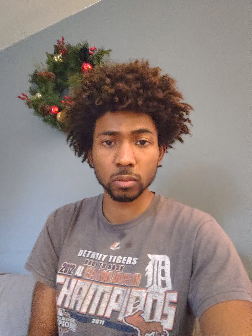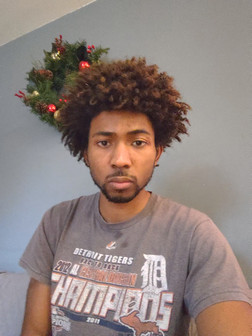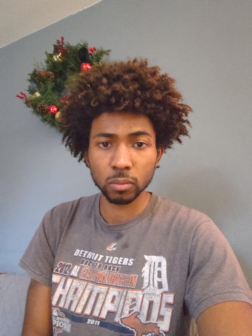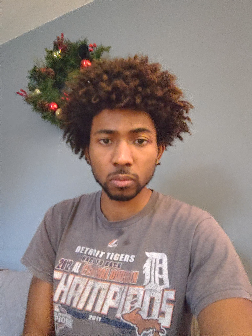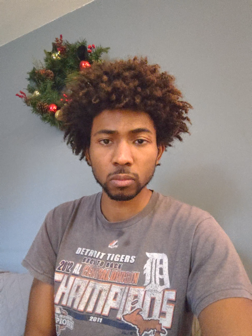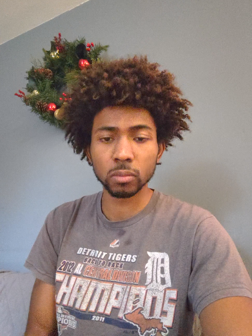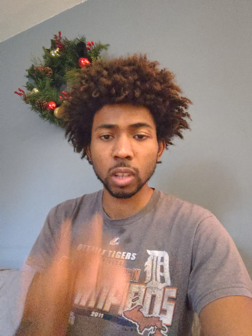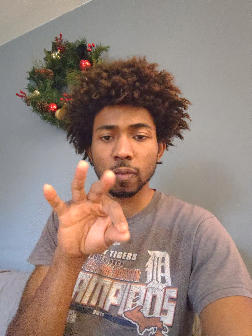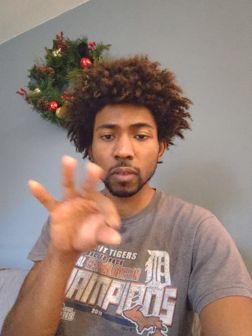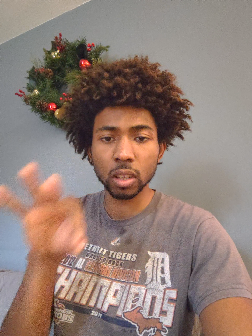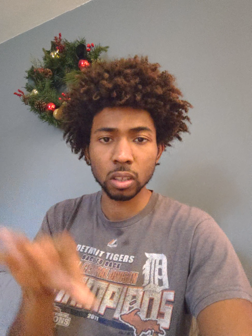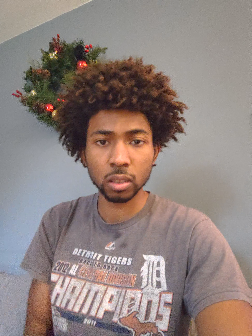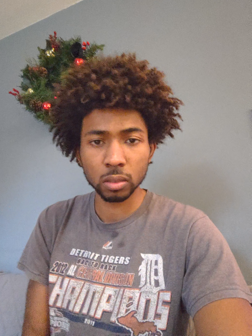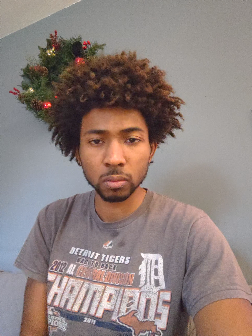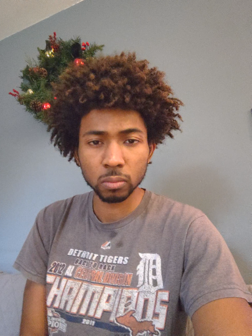french fries